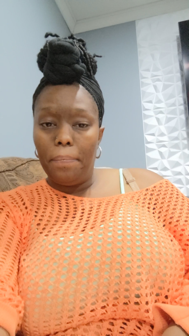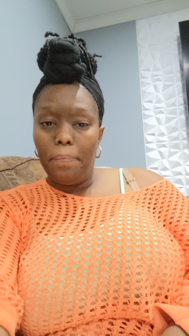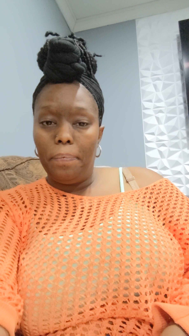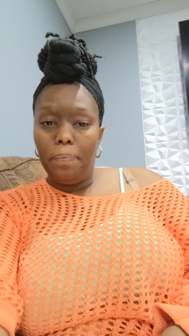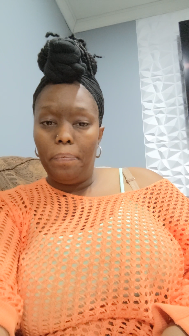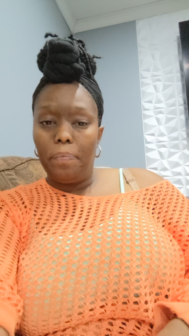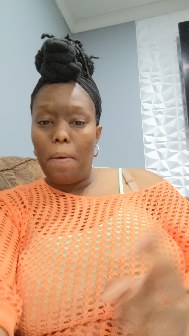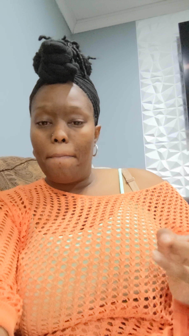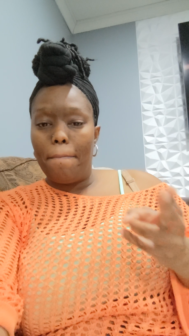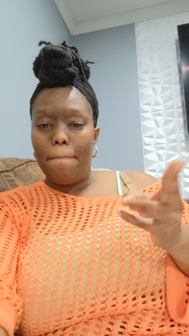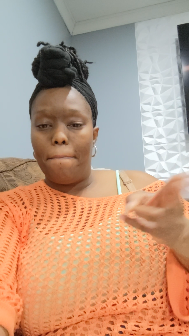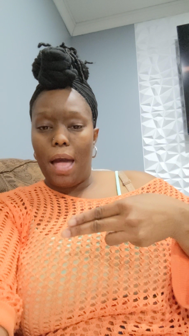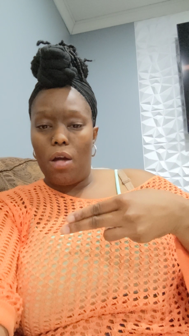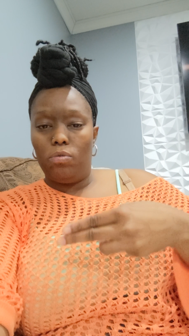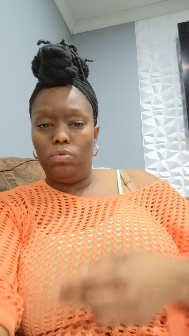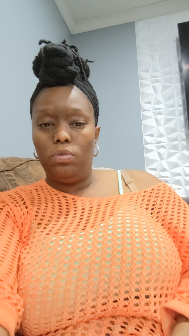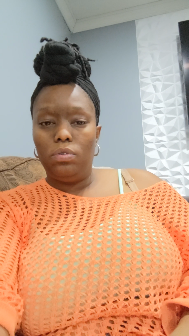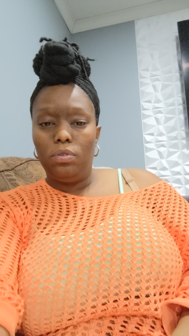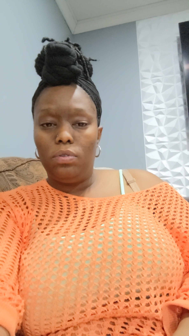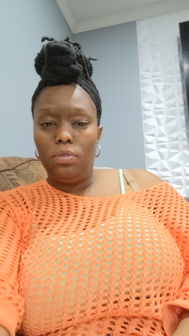belt